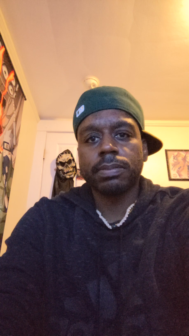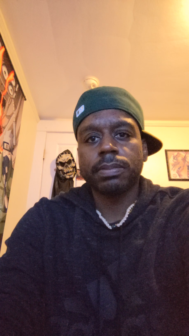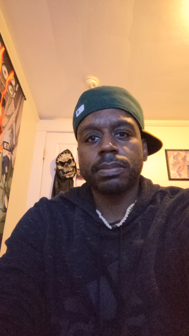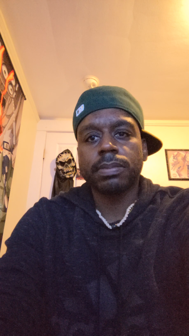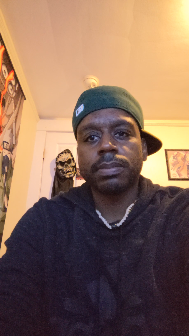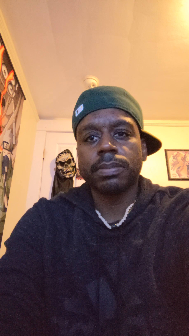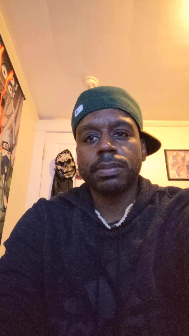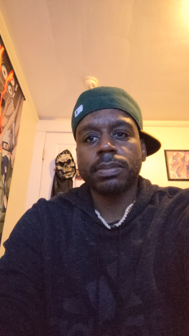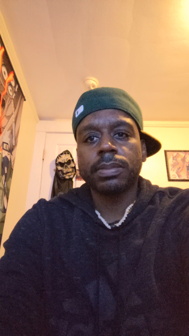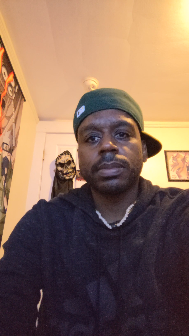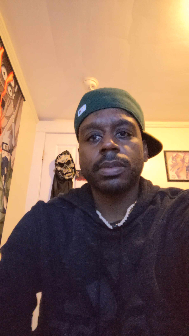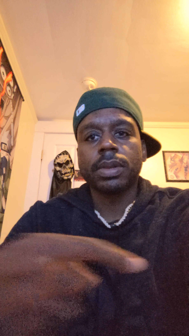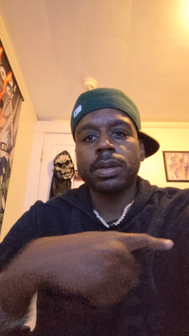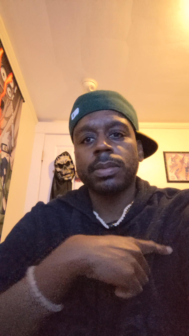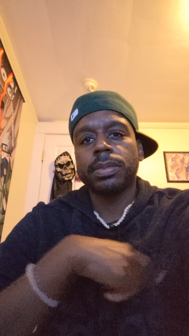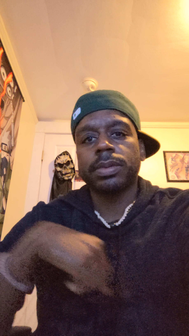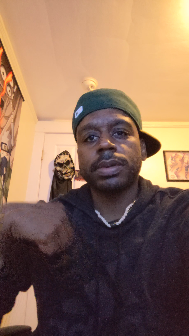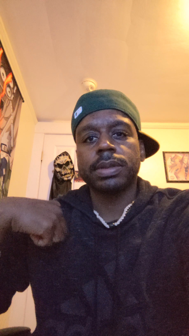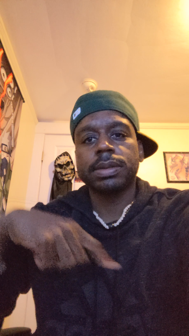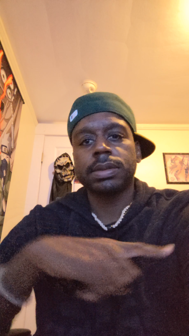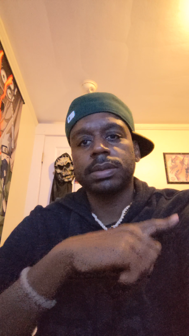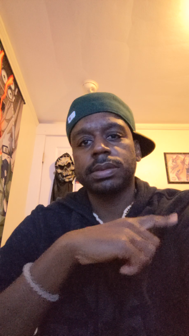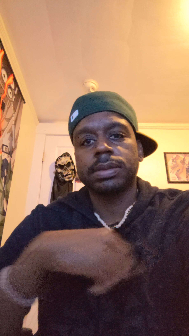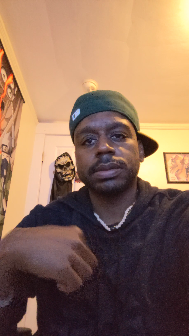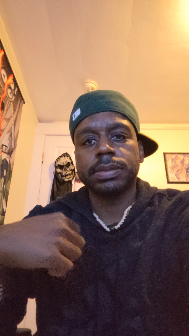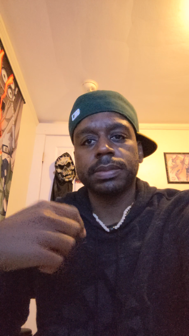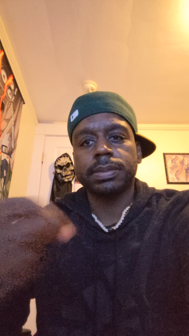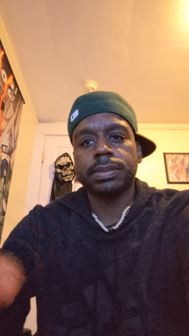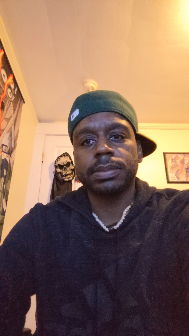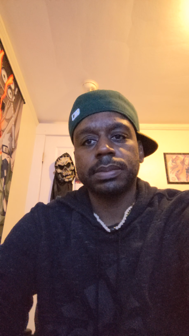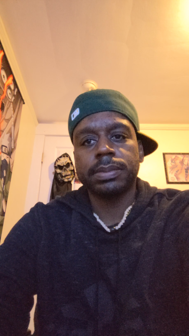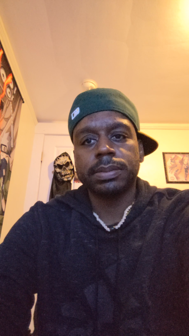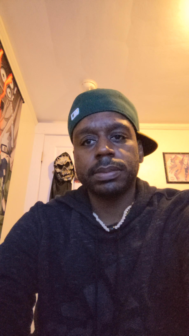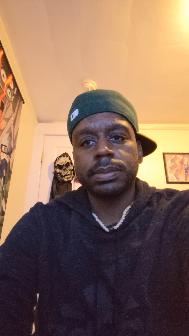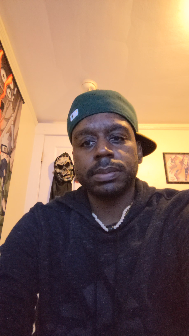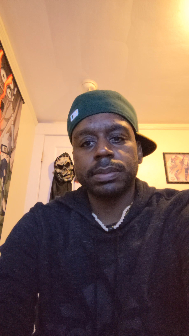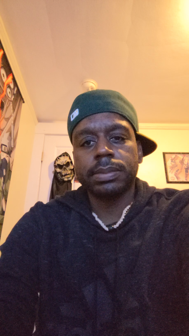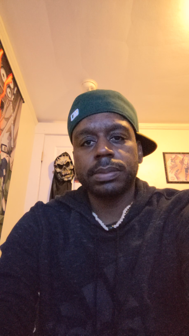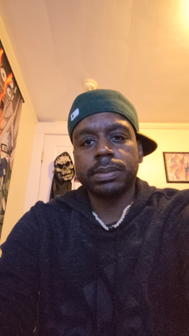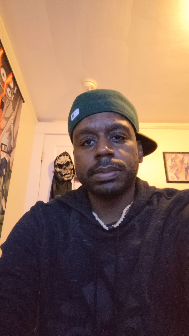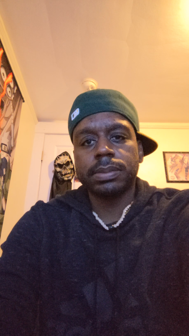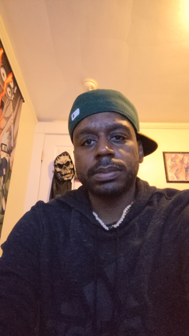bib